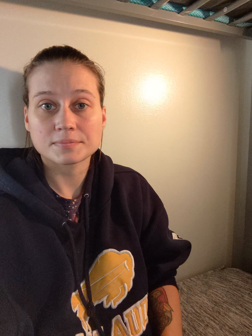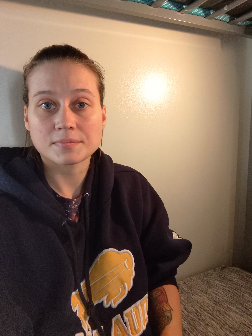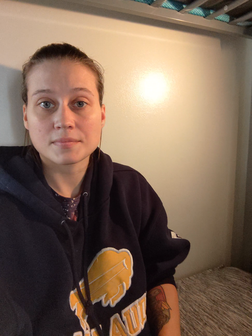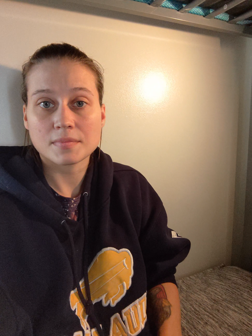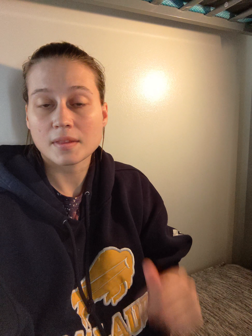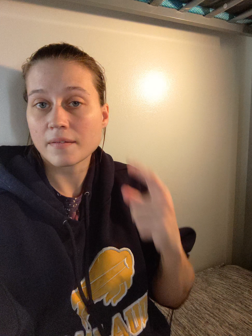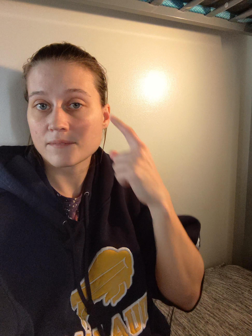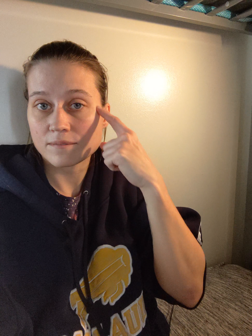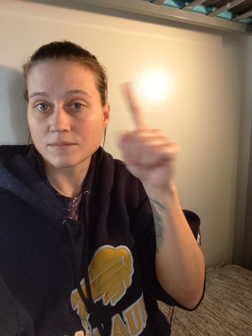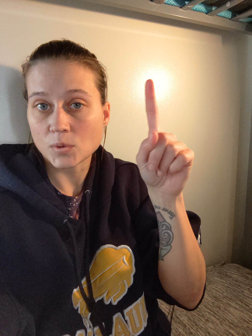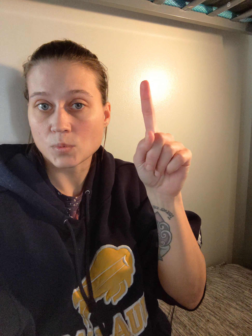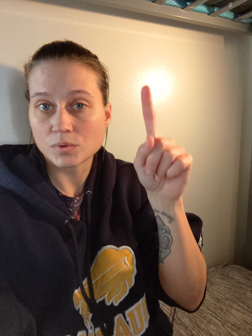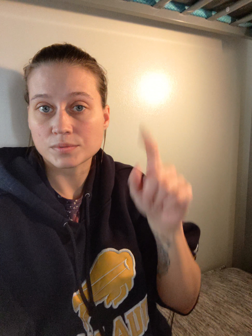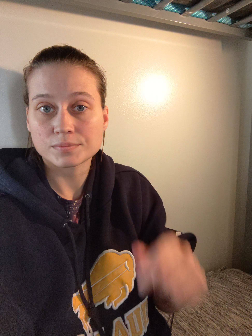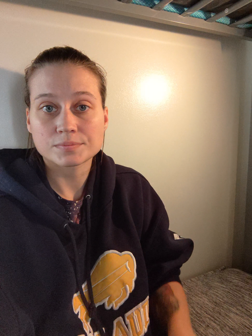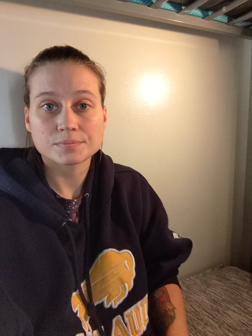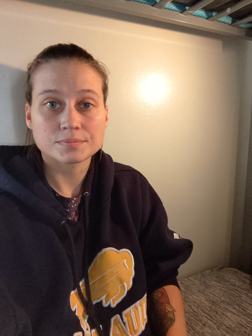for